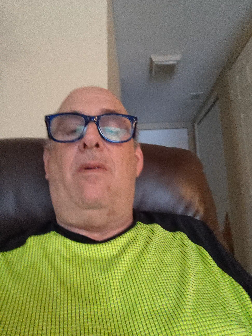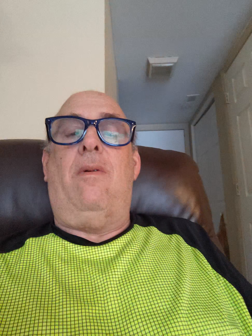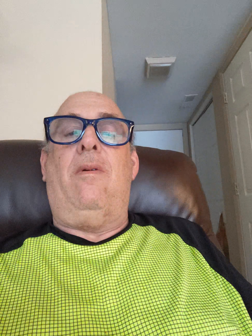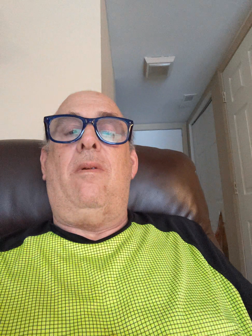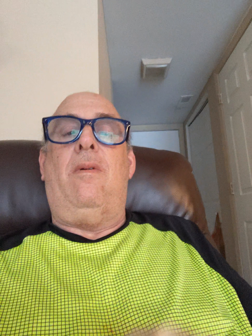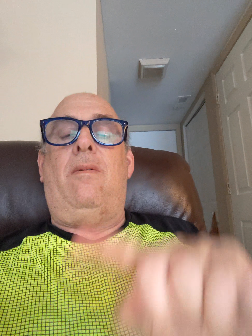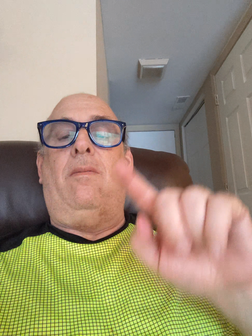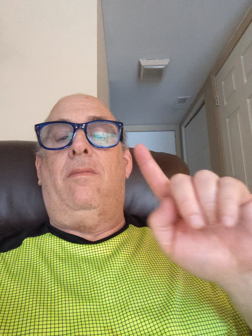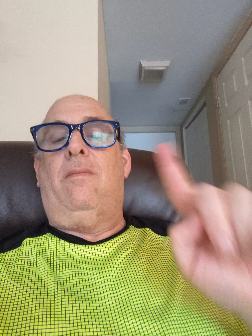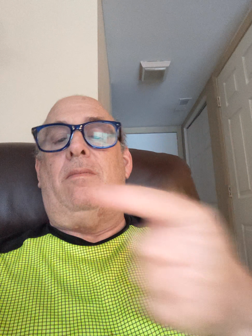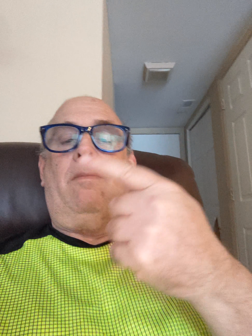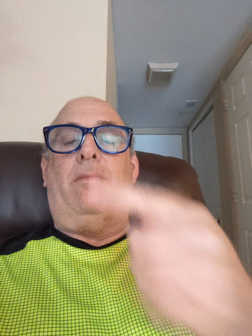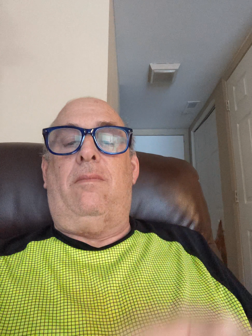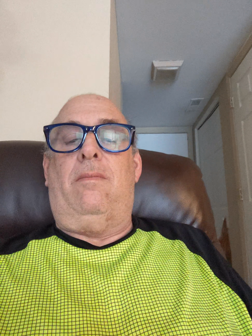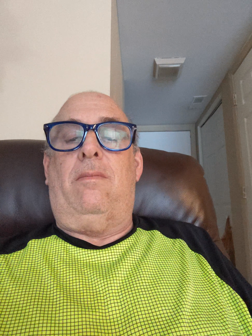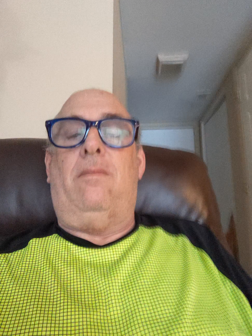first